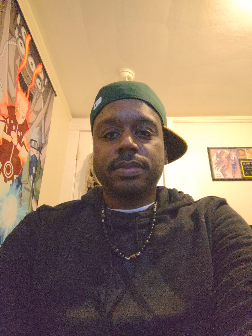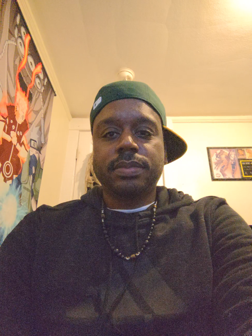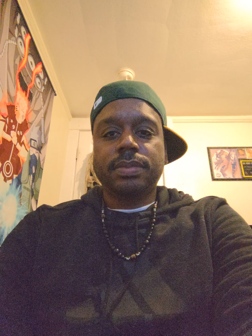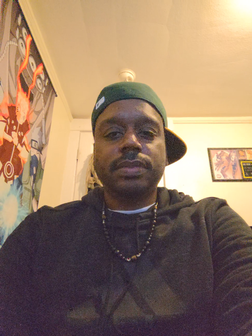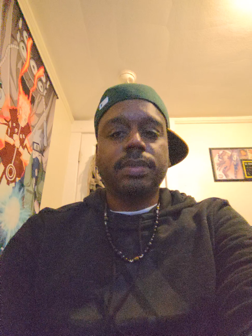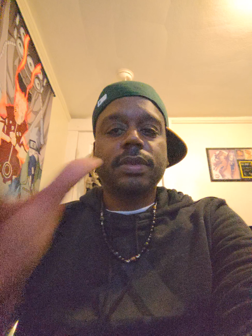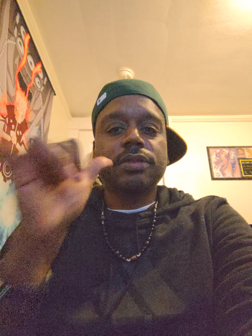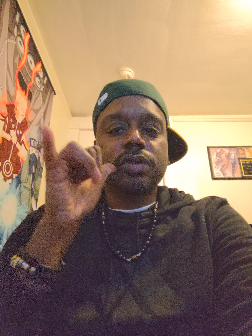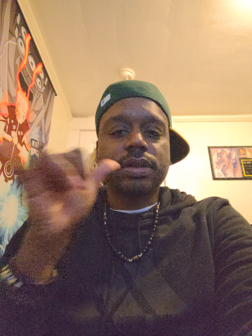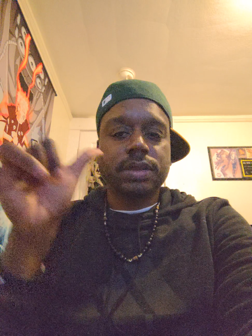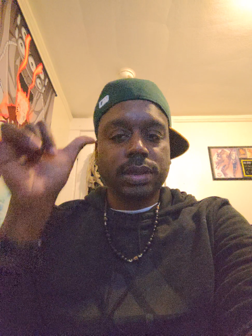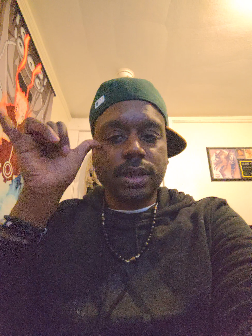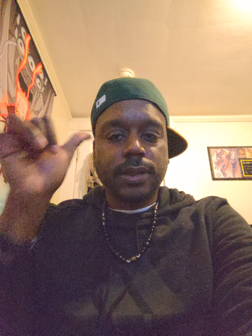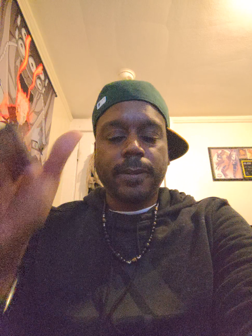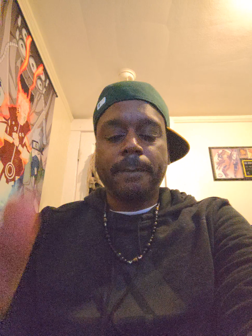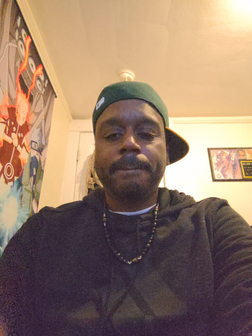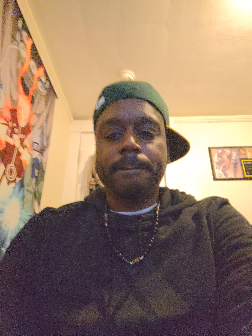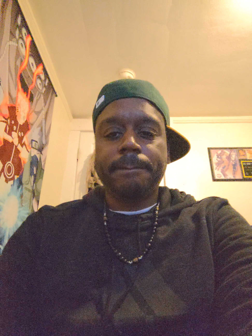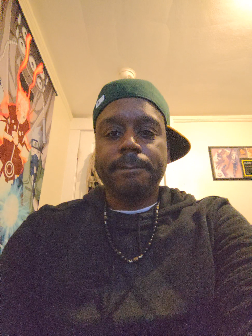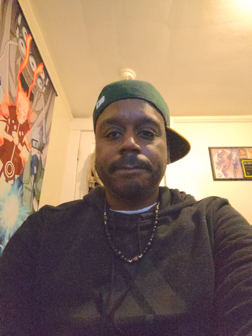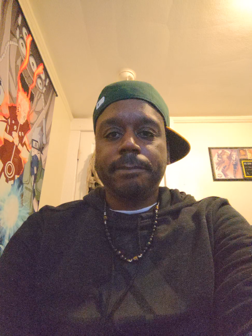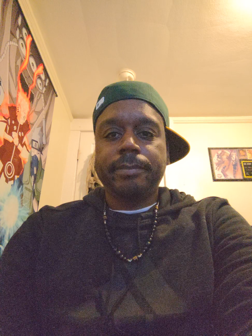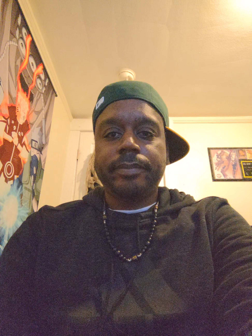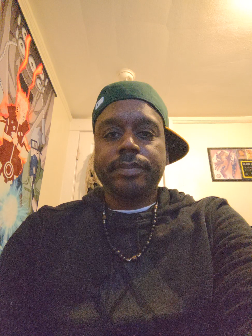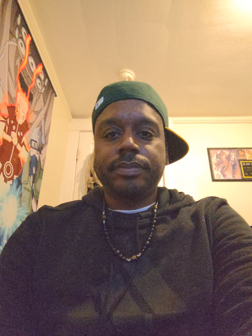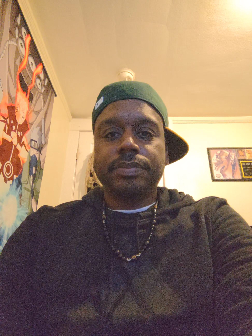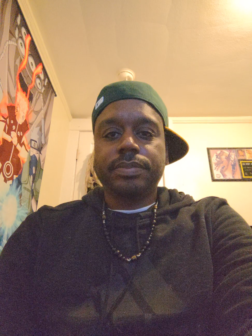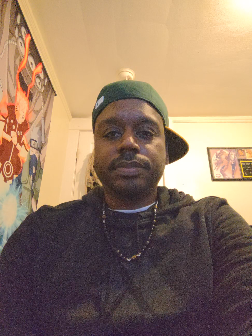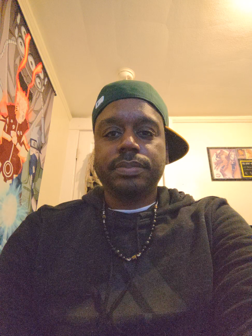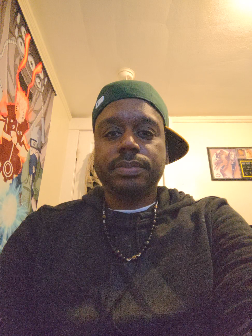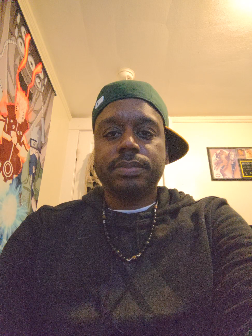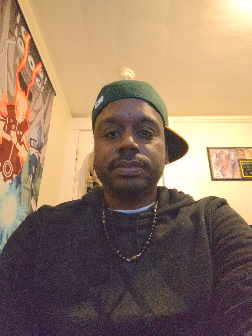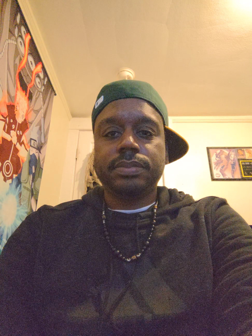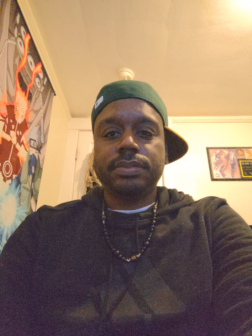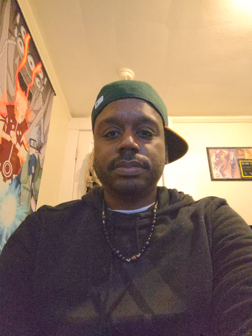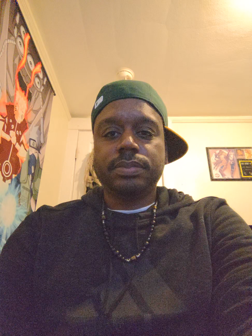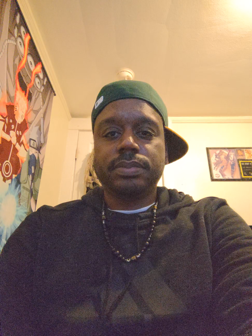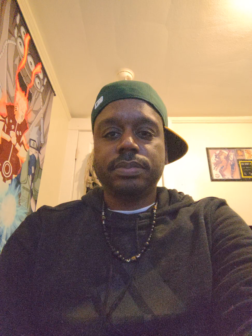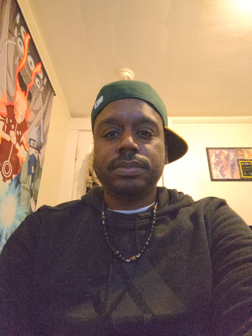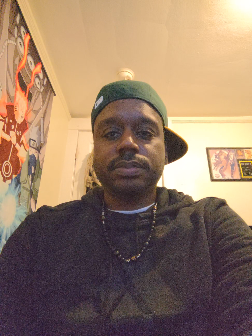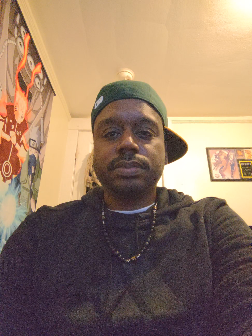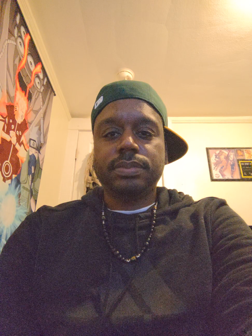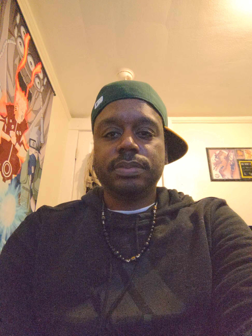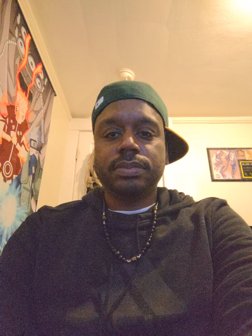yesterday